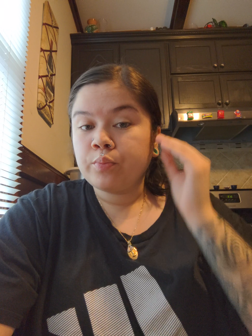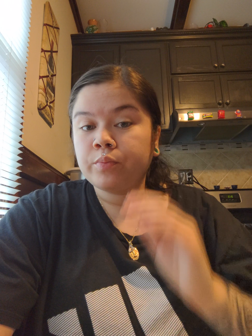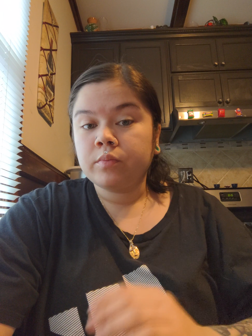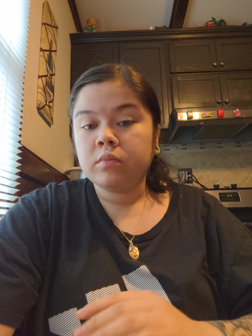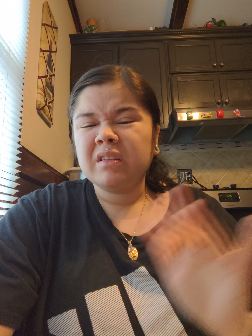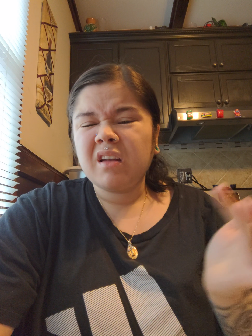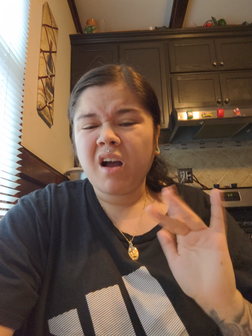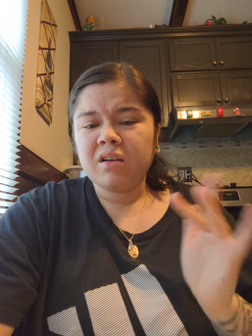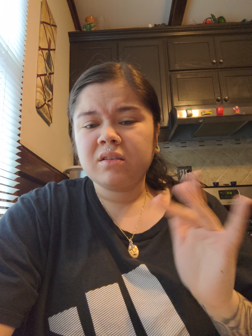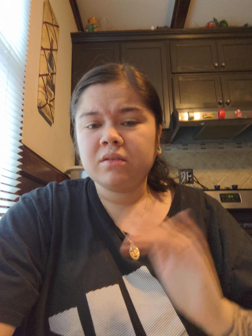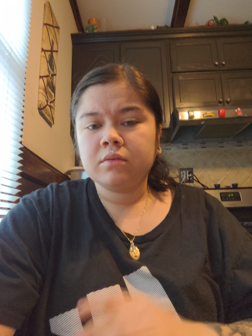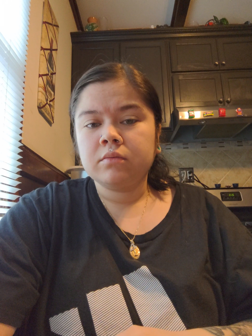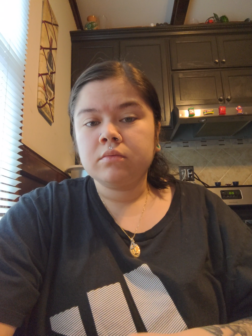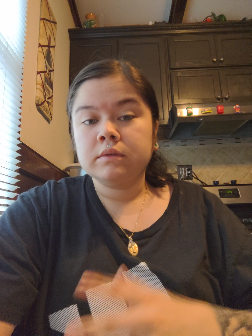yucky